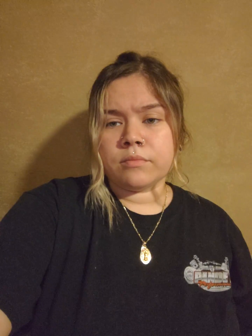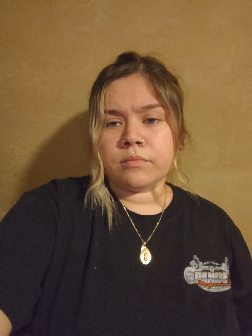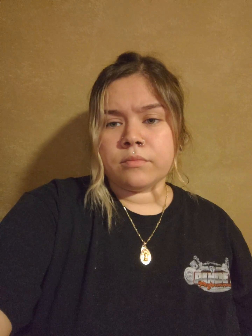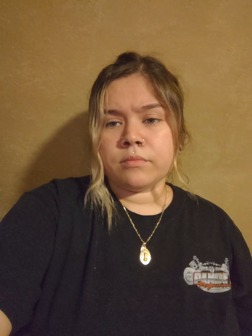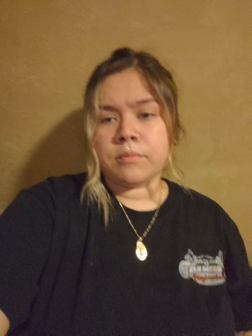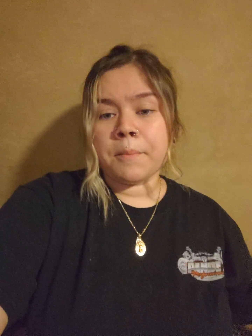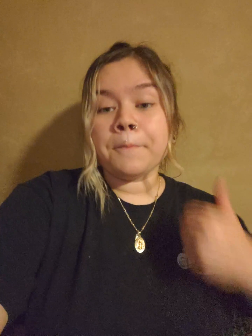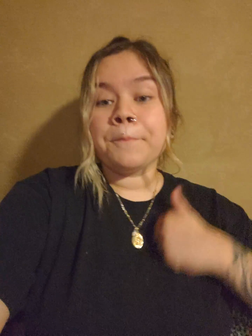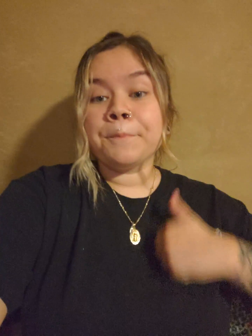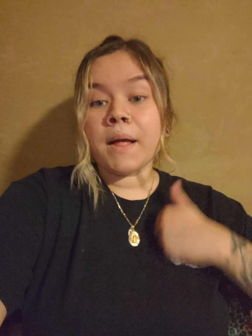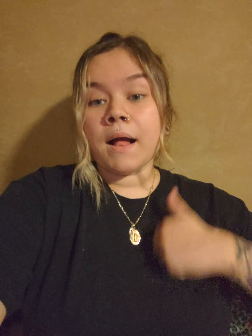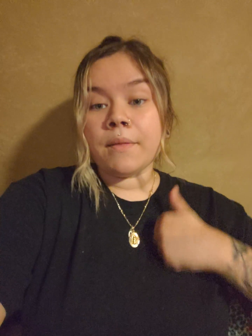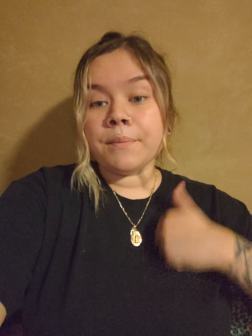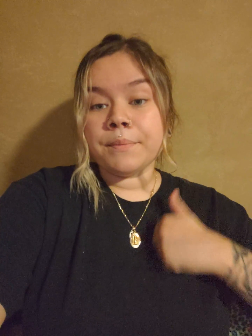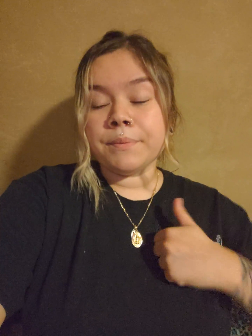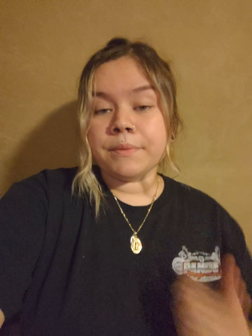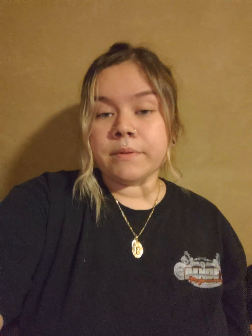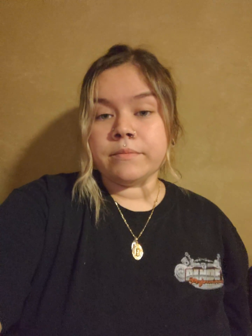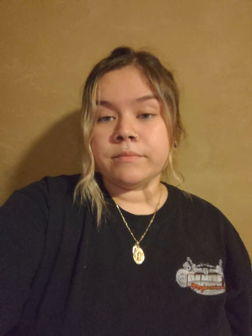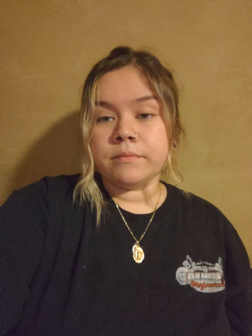bathtub